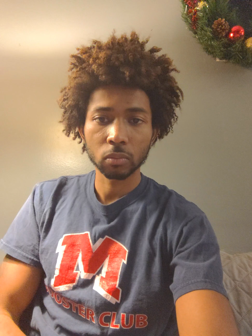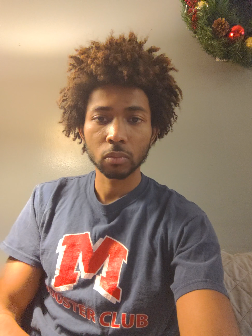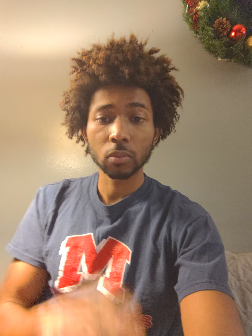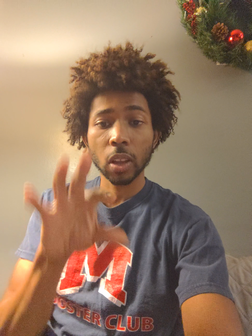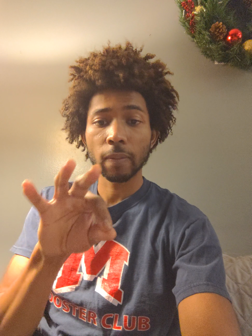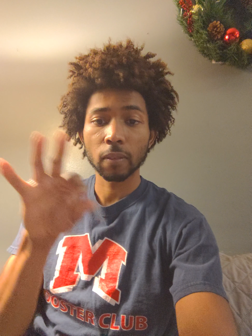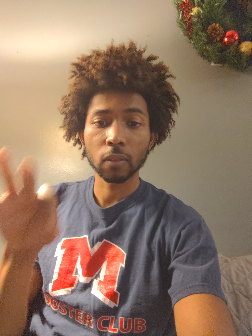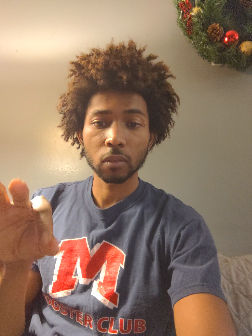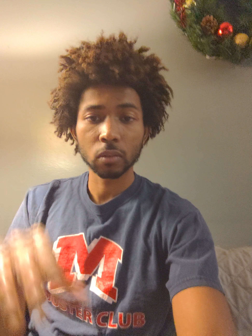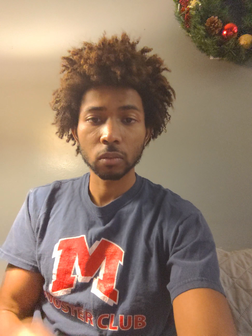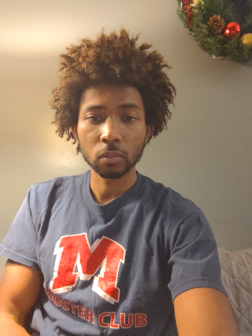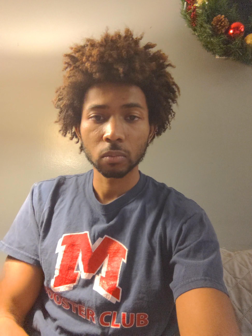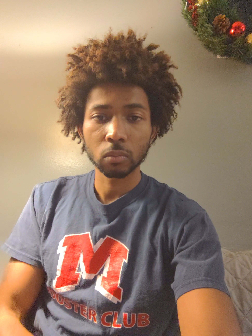french fries